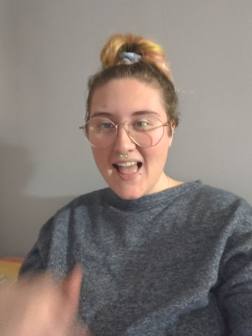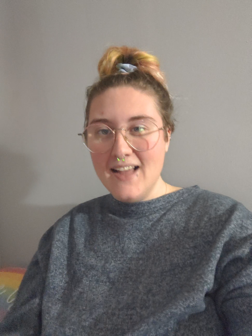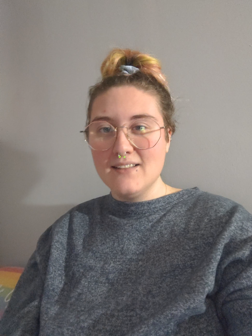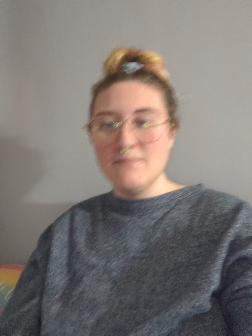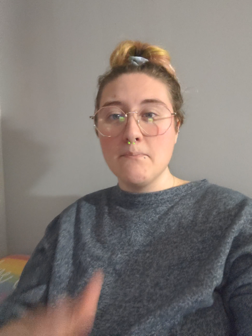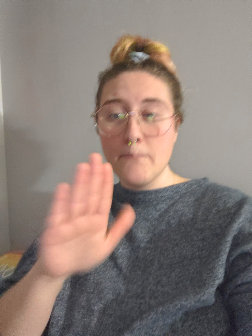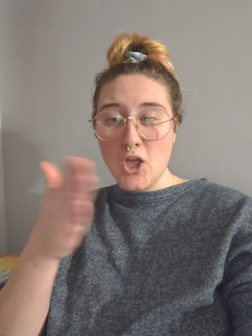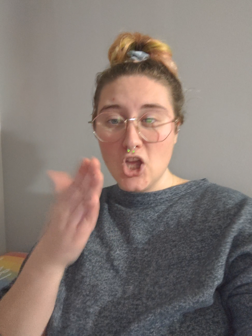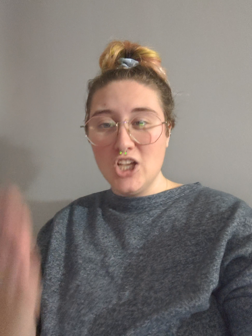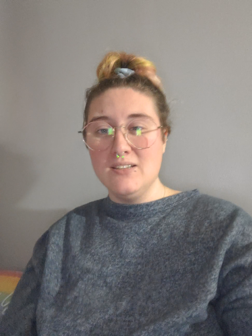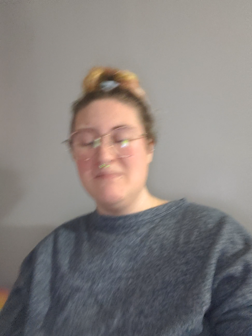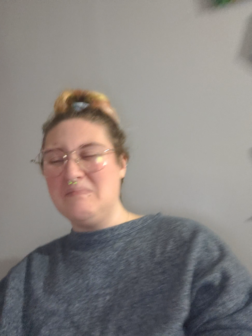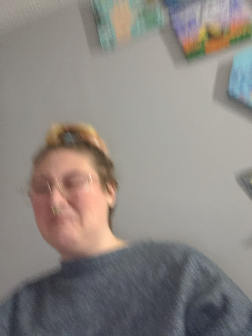book